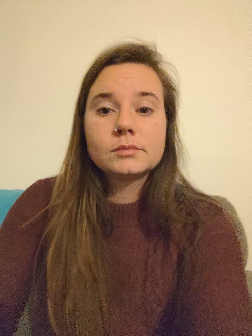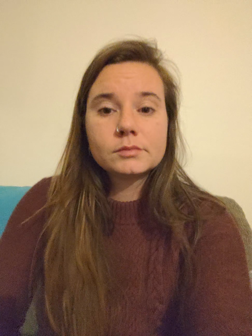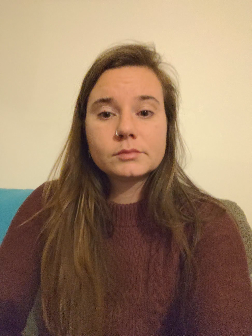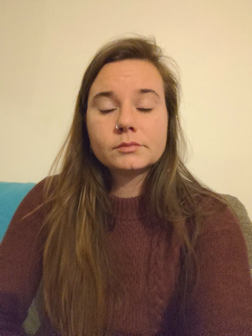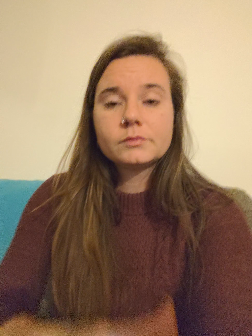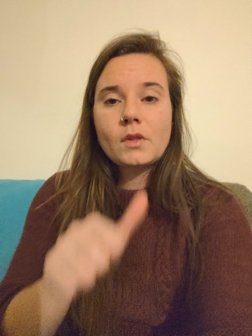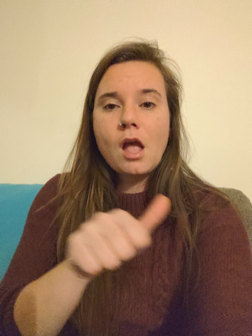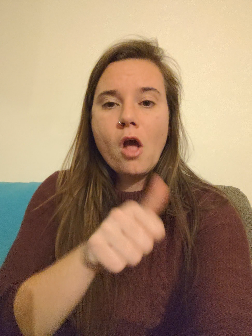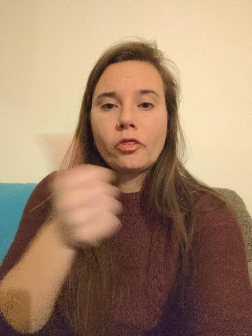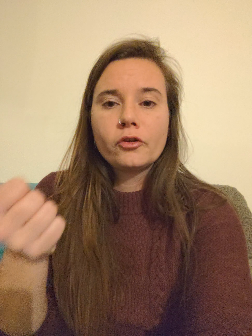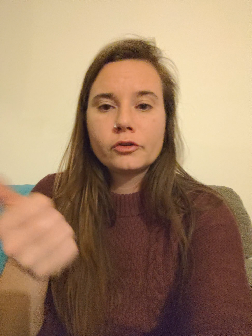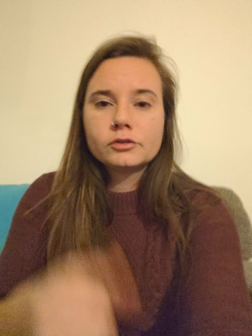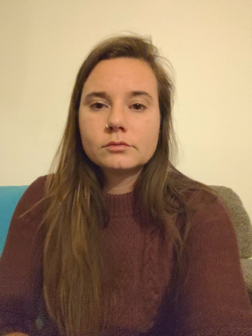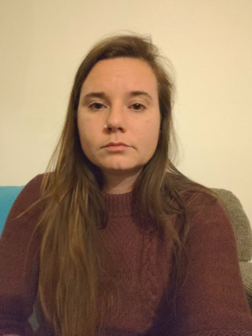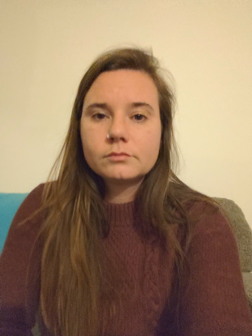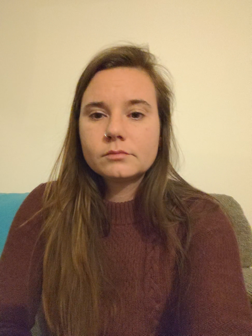another